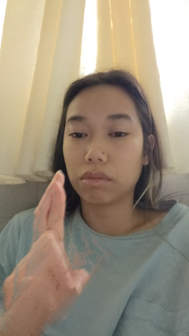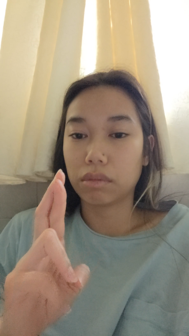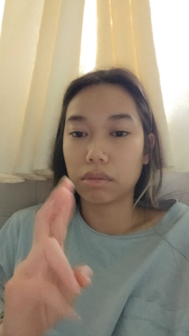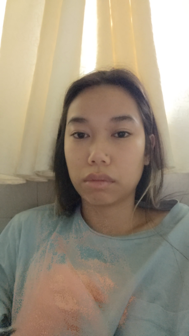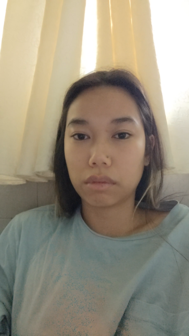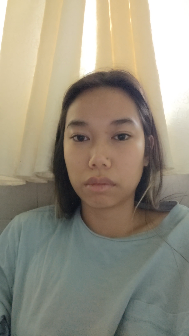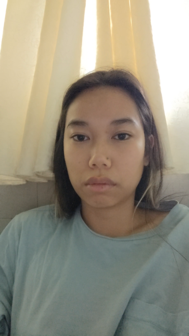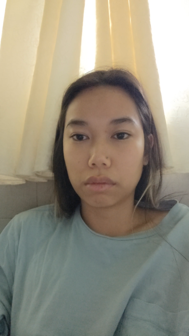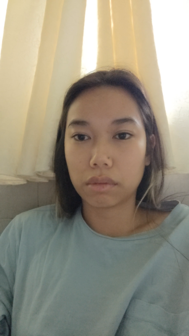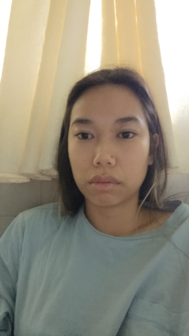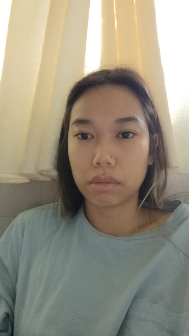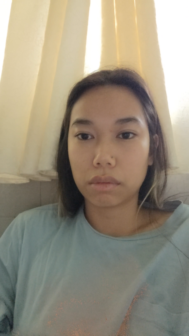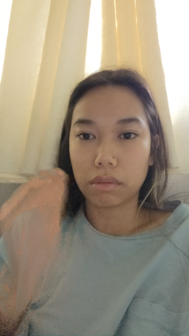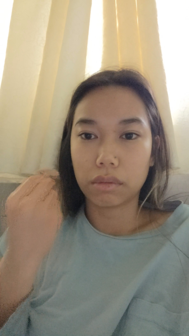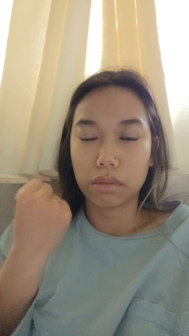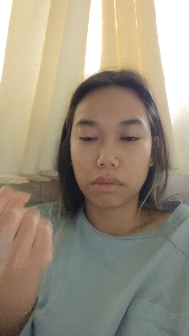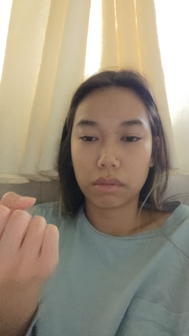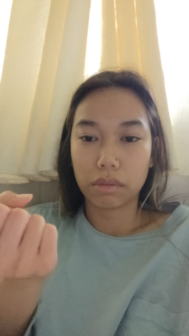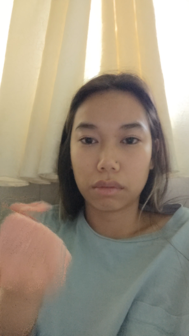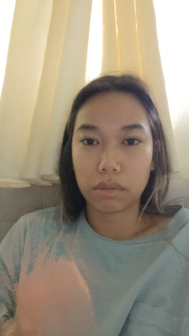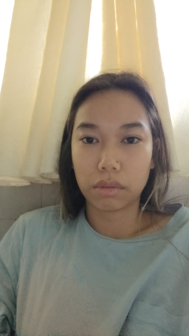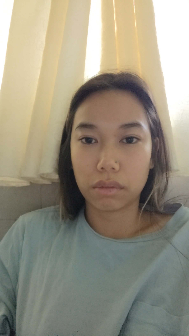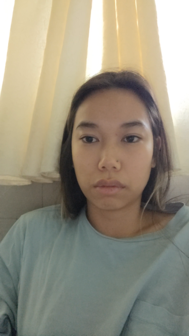drive